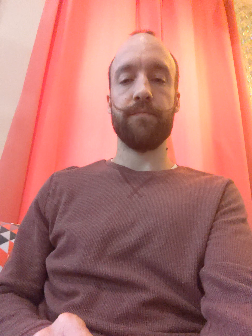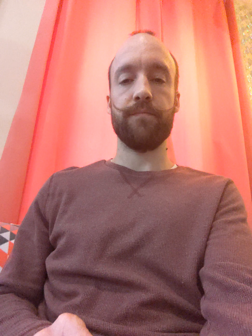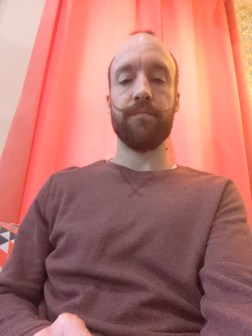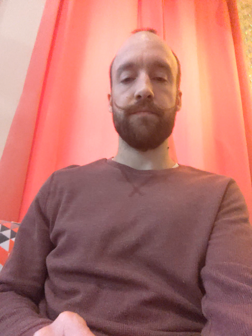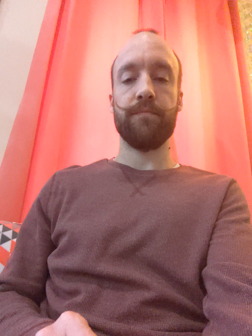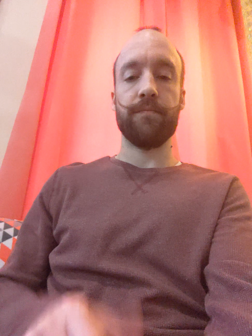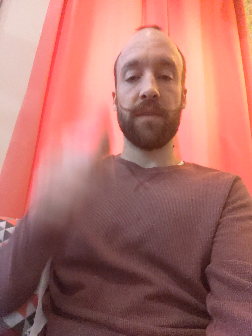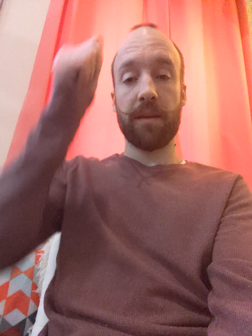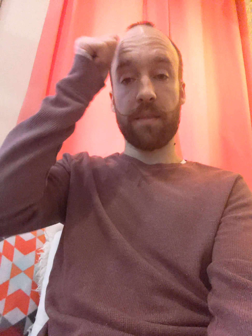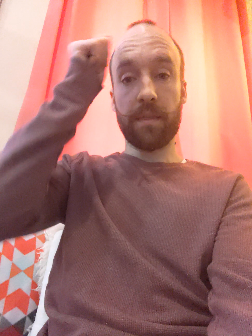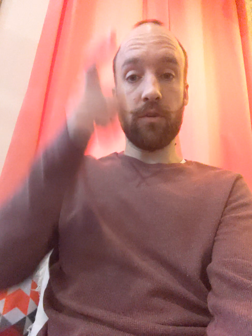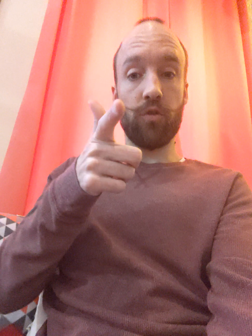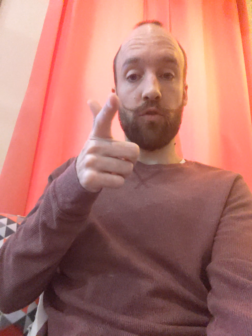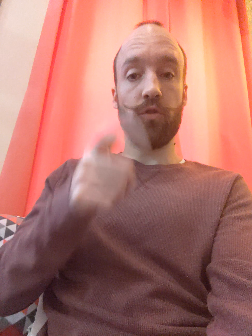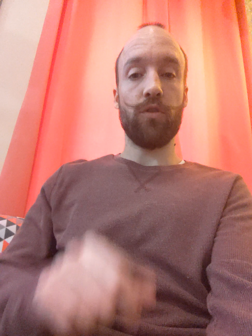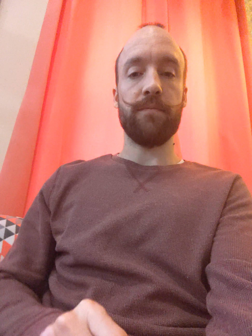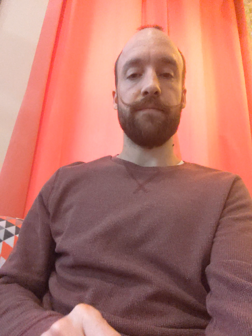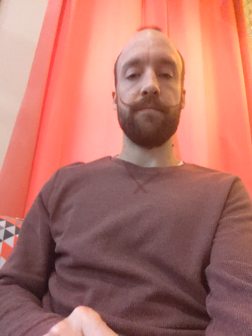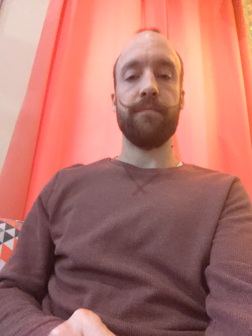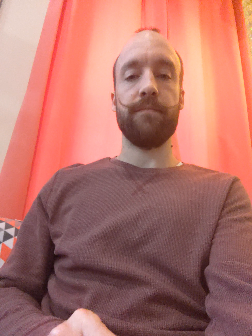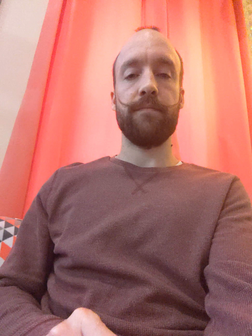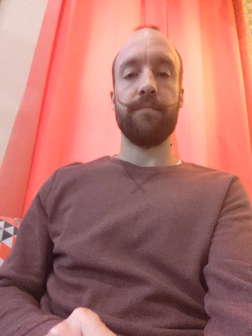brother